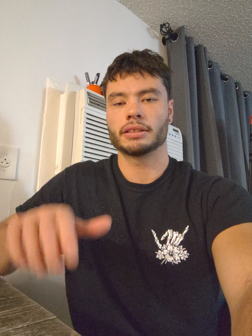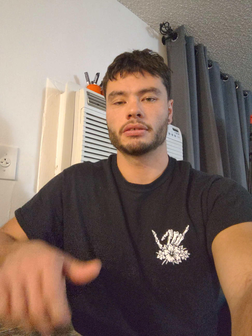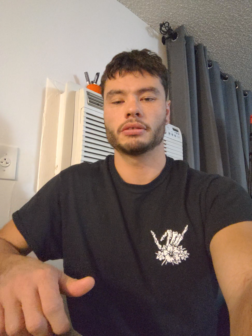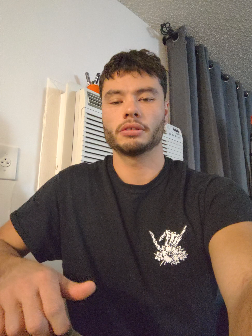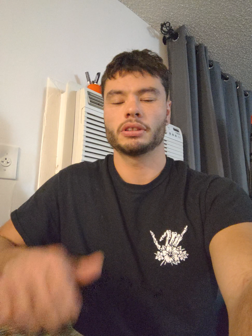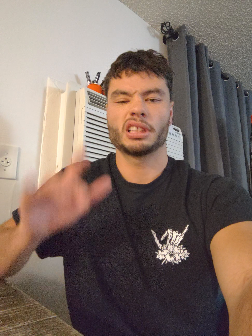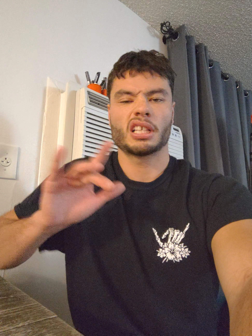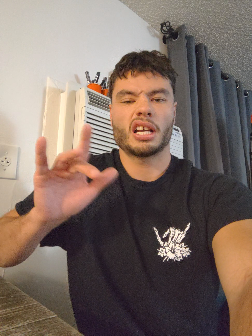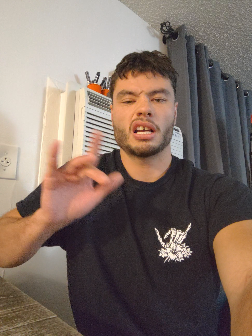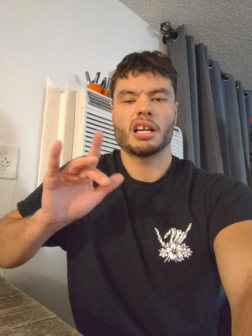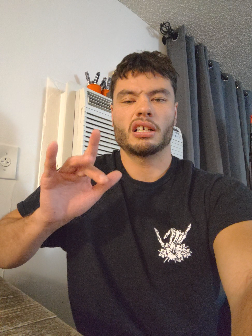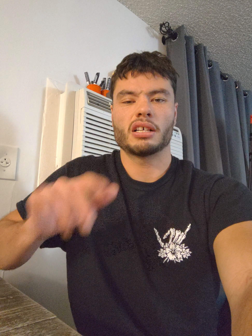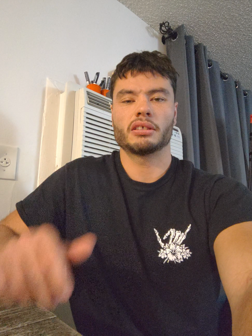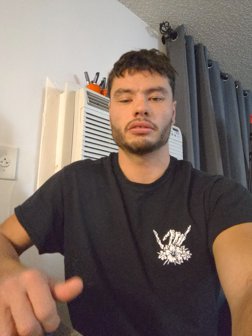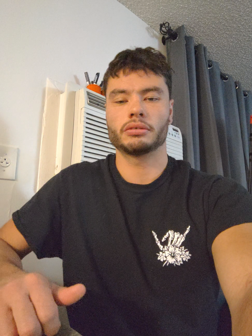yucky